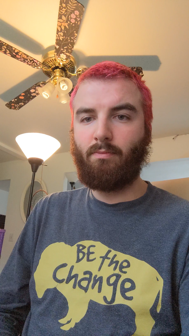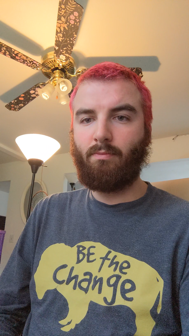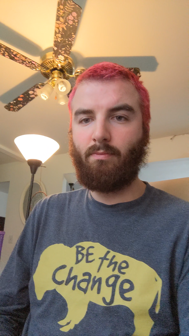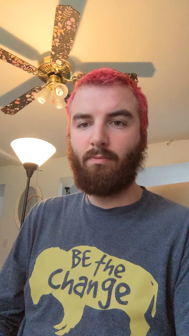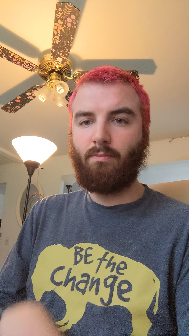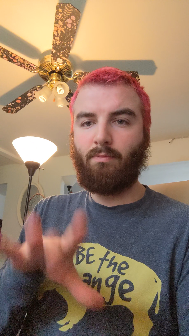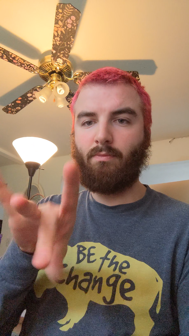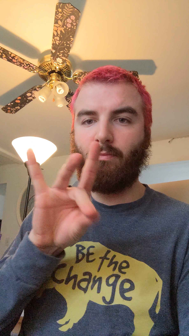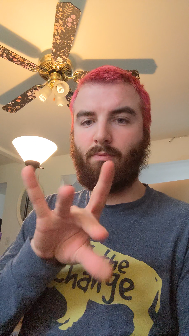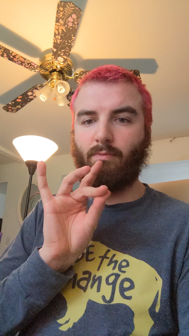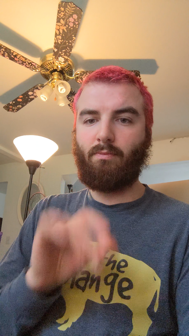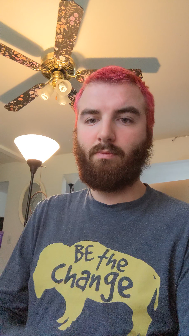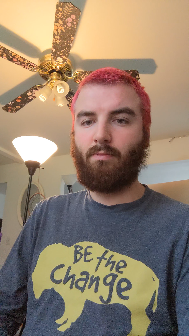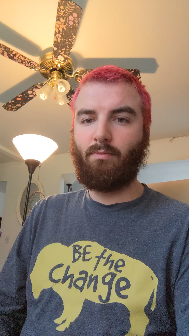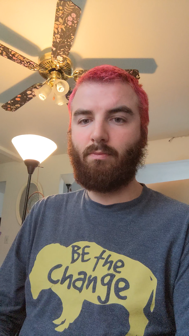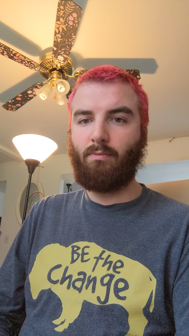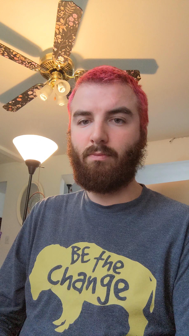choose